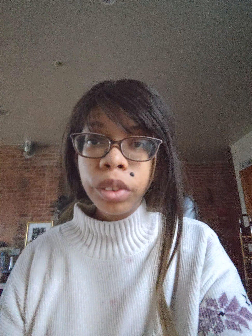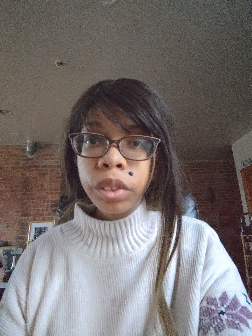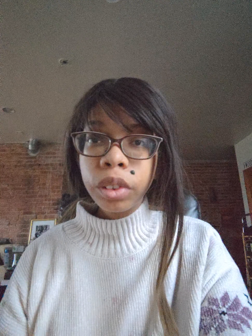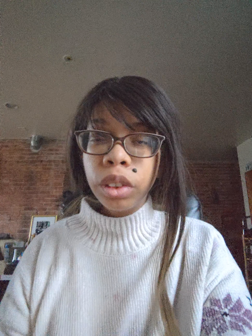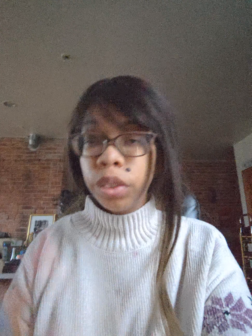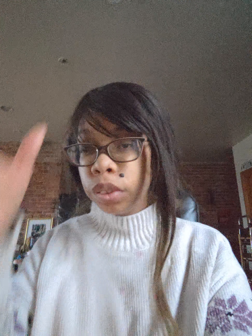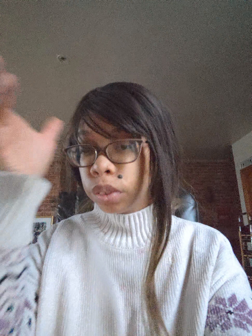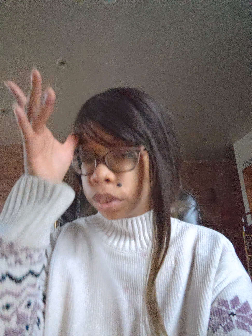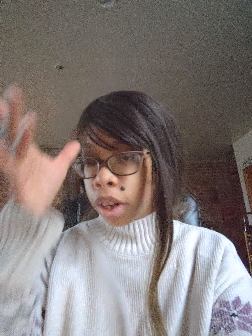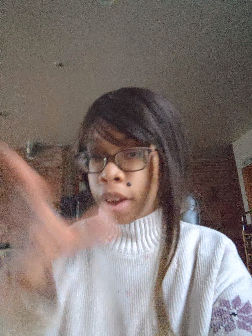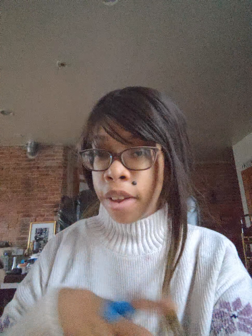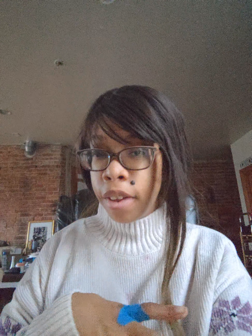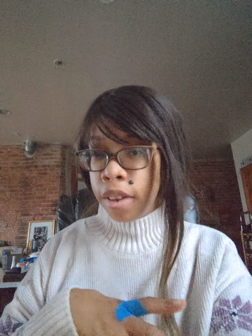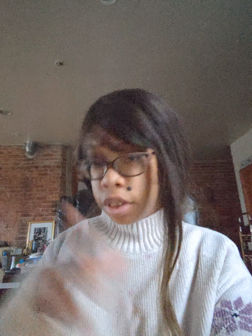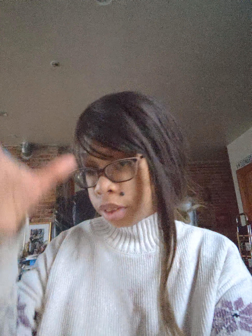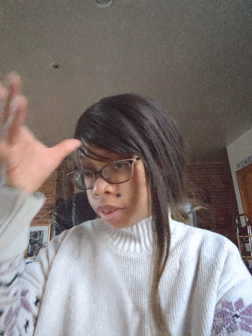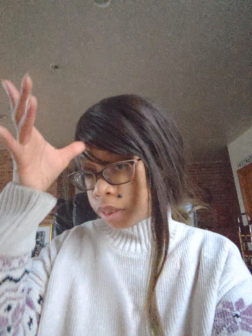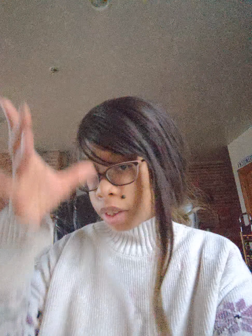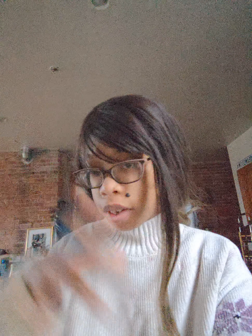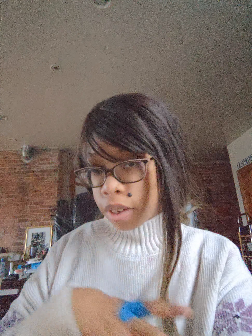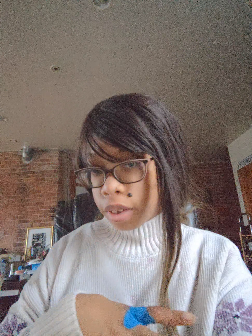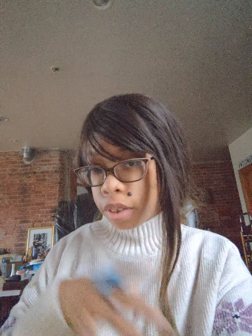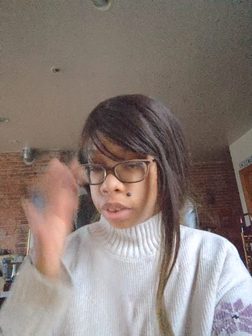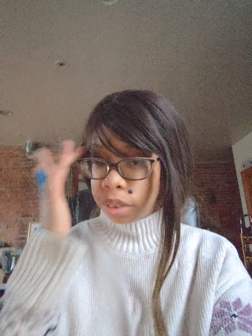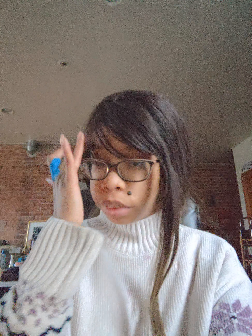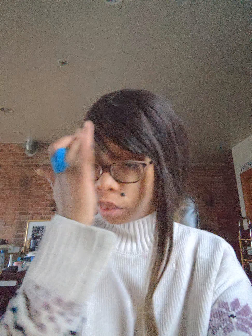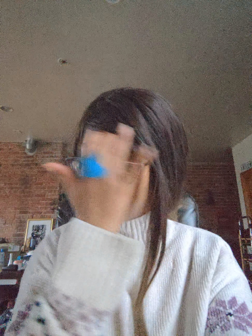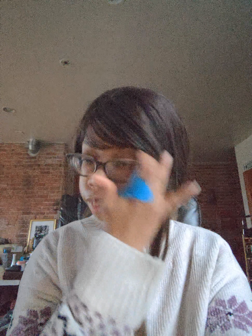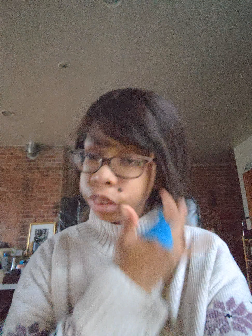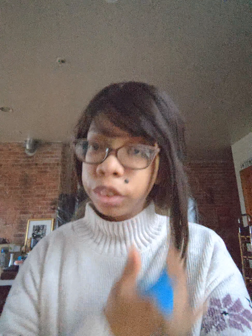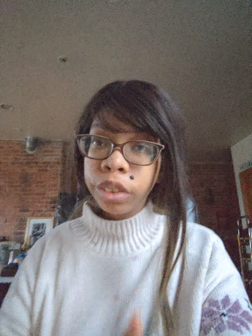man